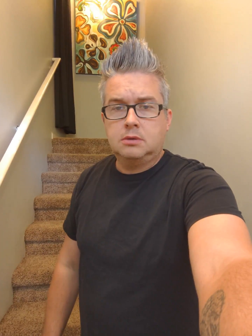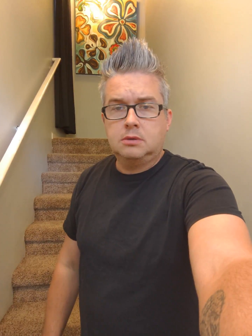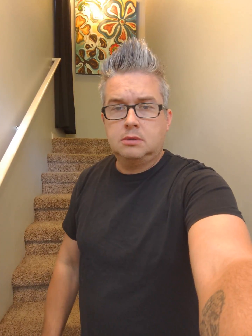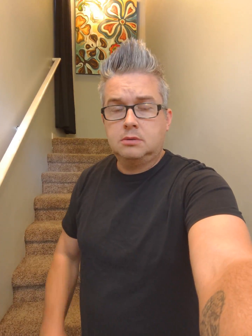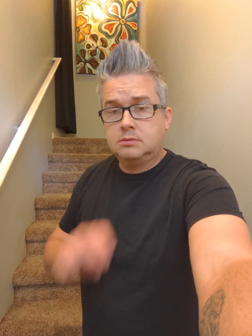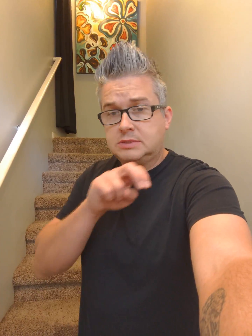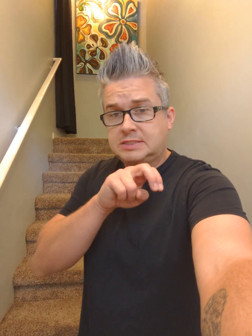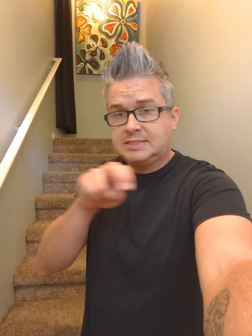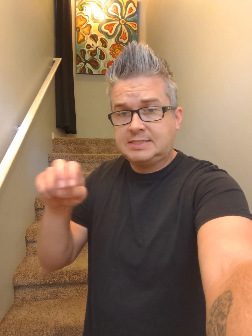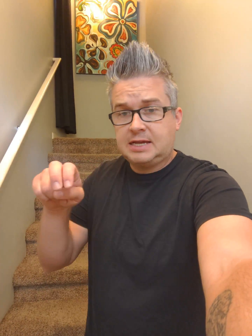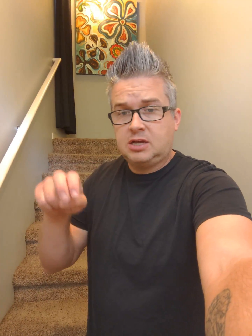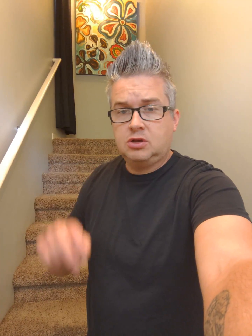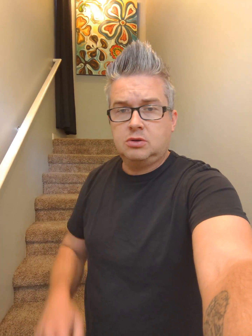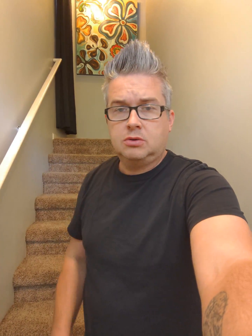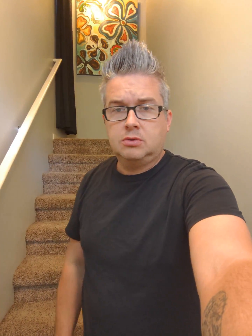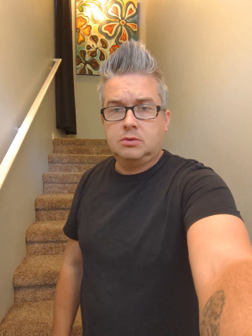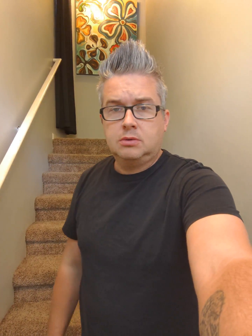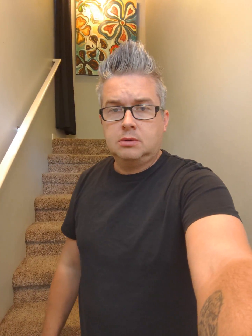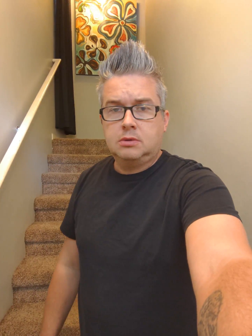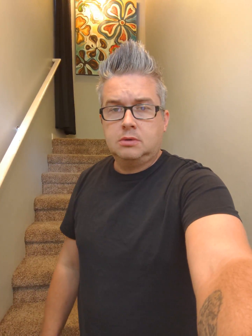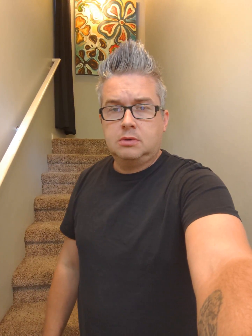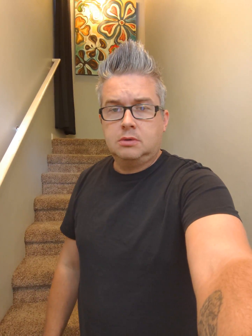porch